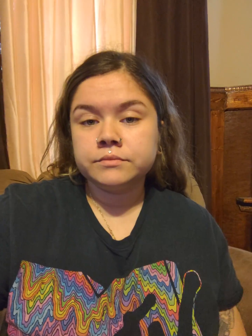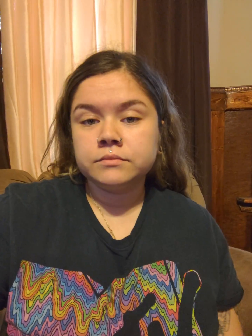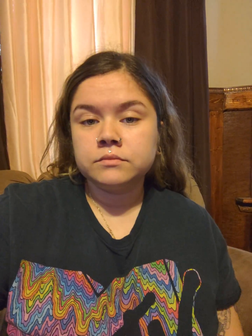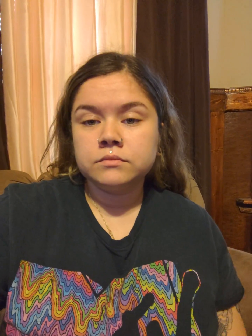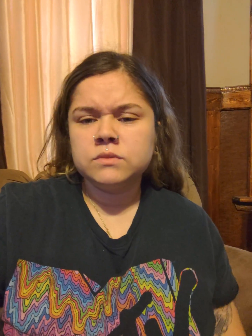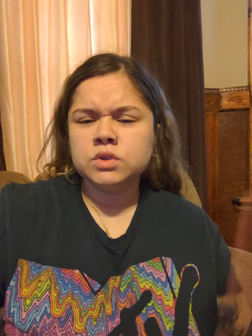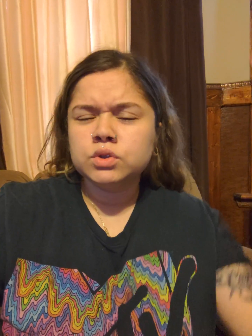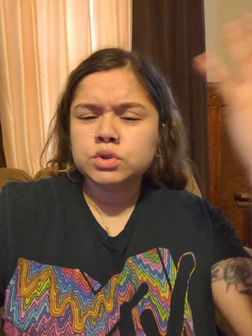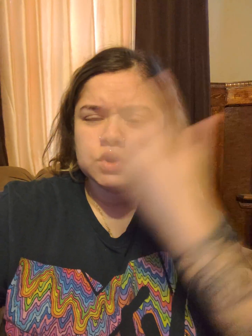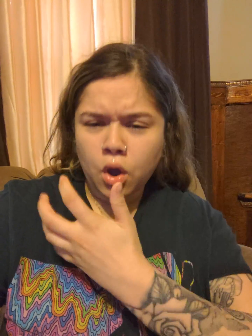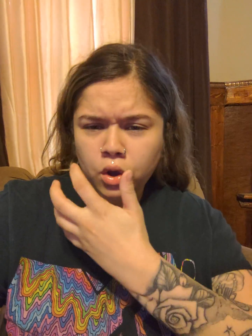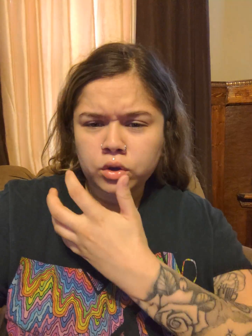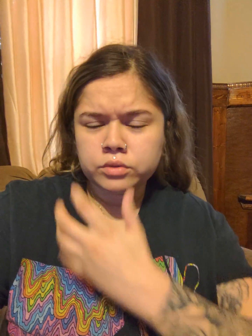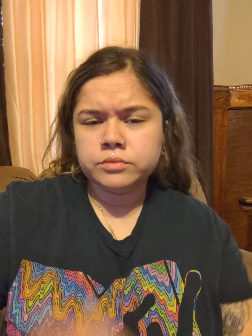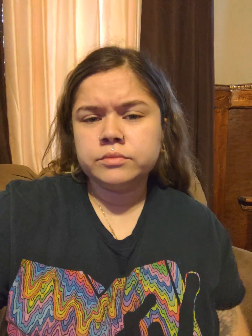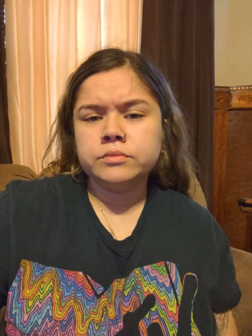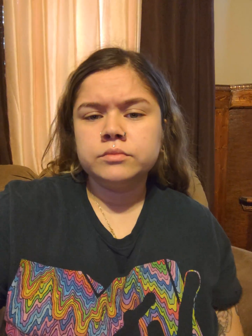dark